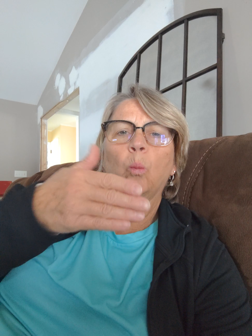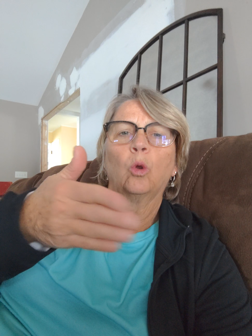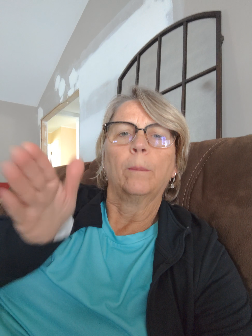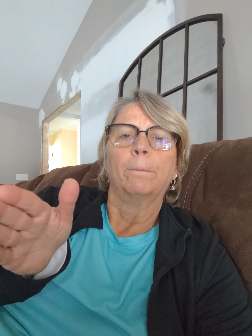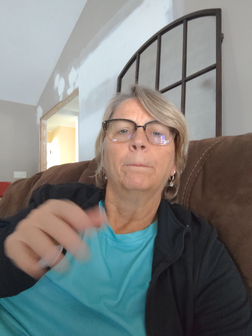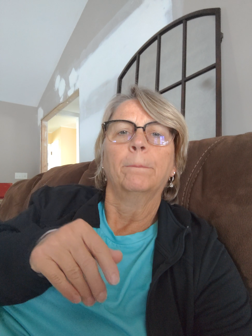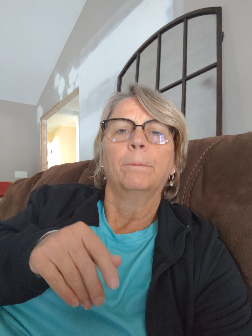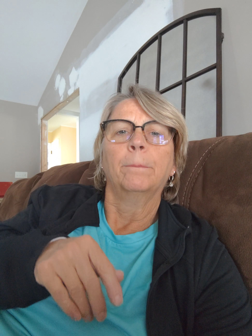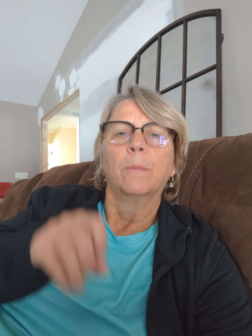room